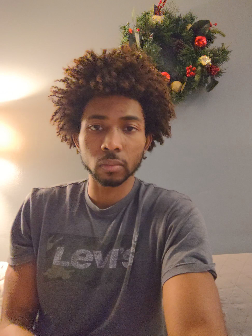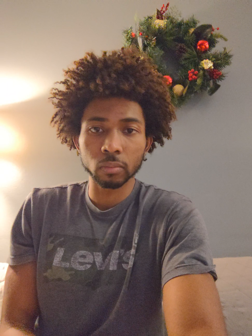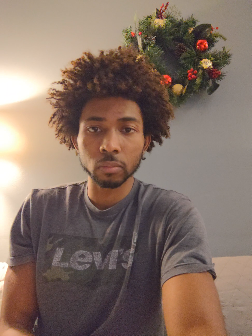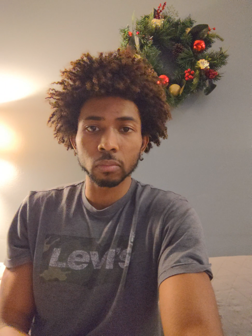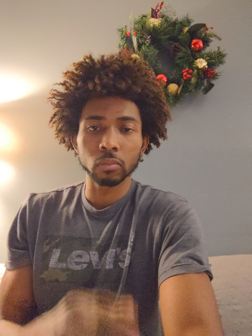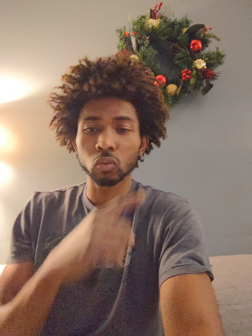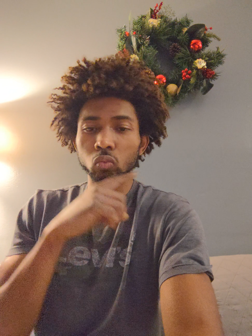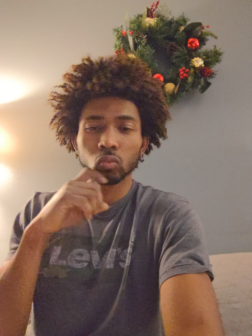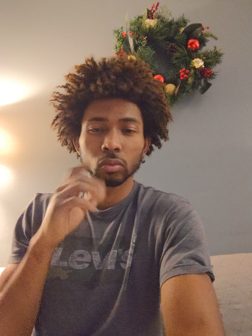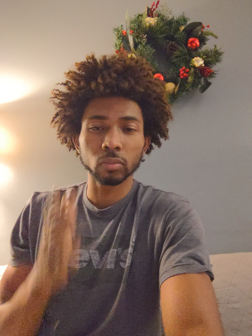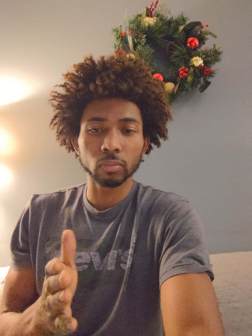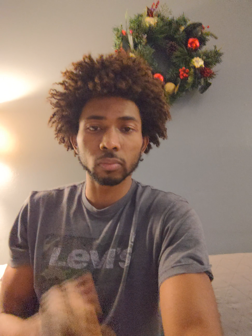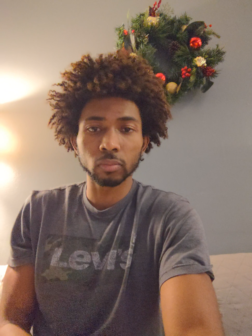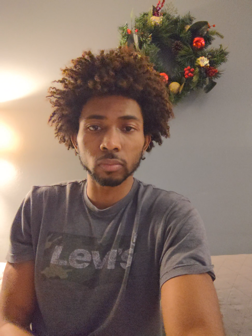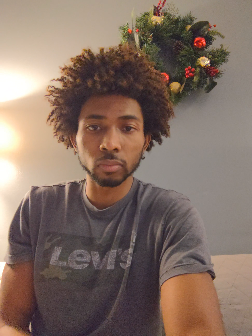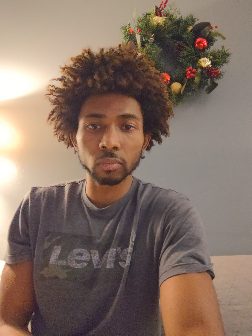dryer